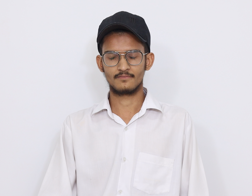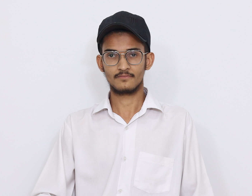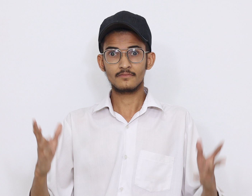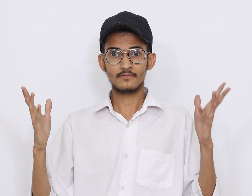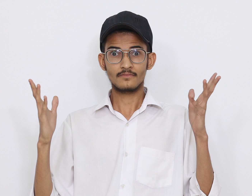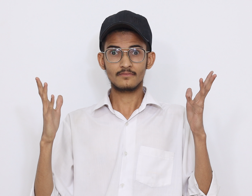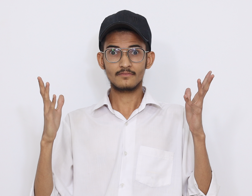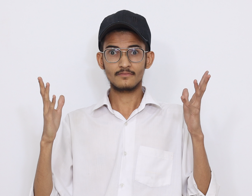surprise